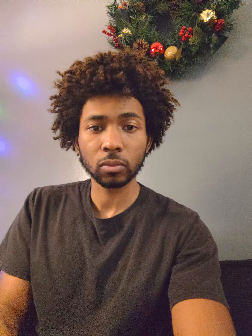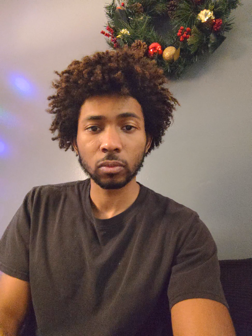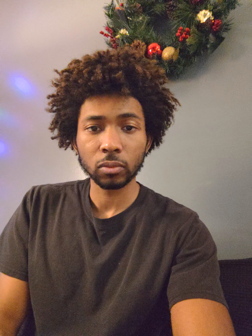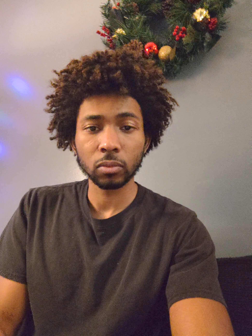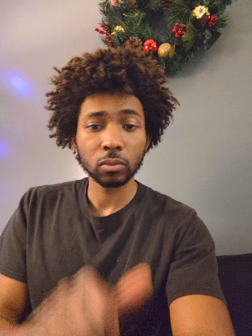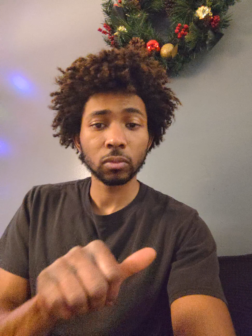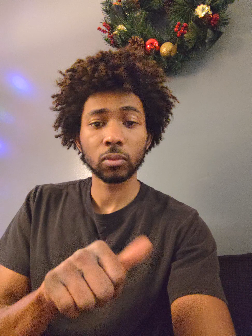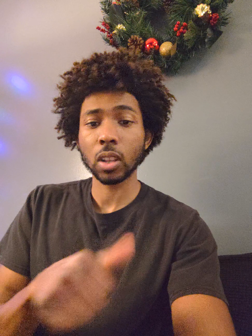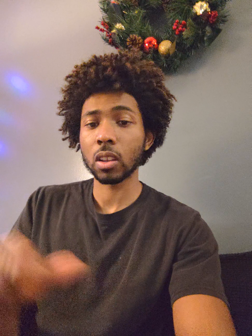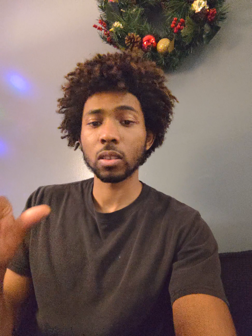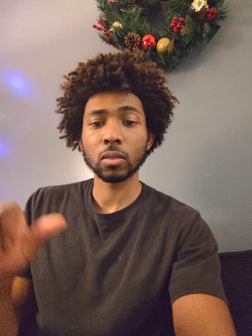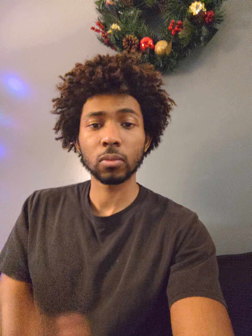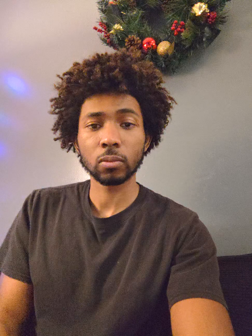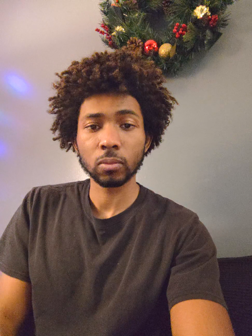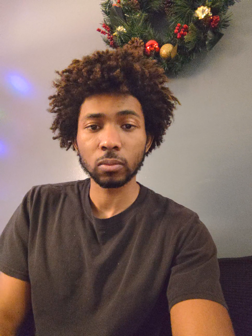any